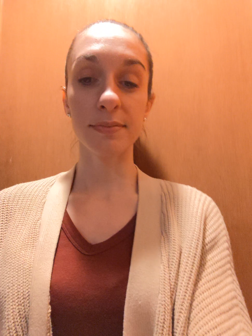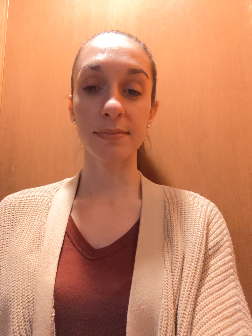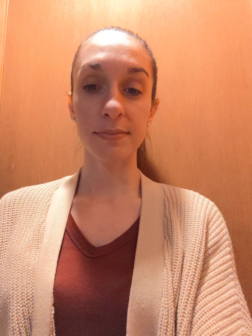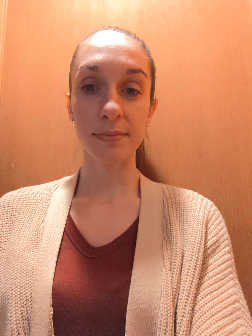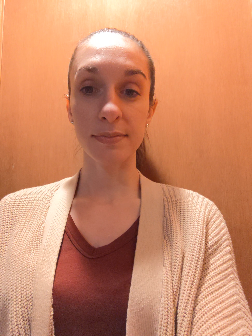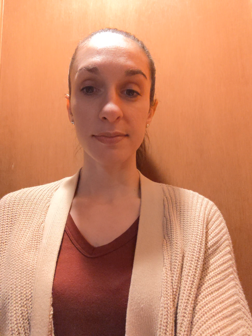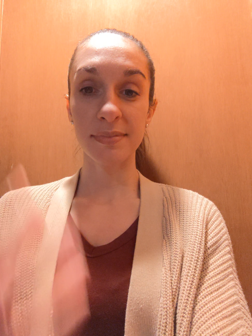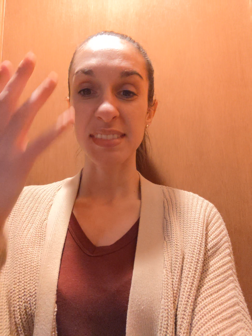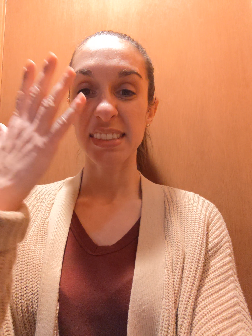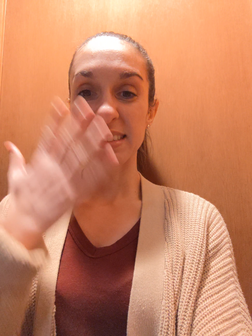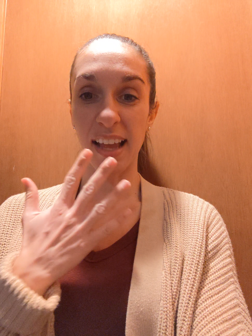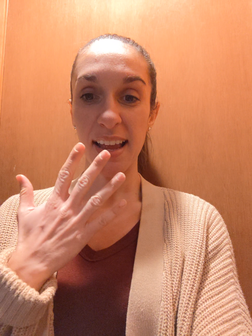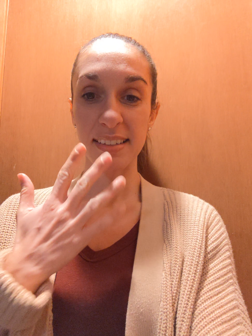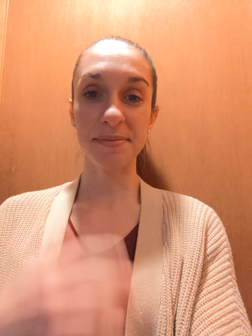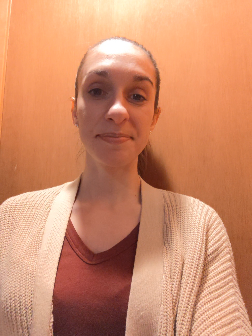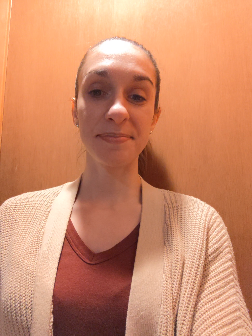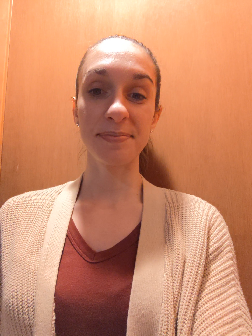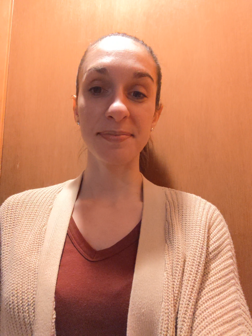sad